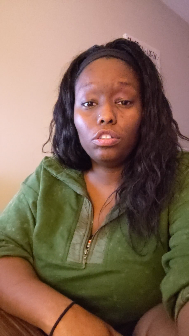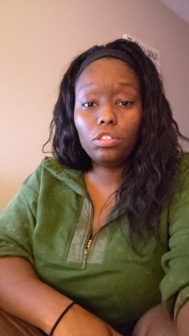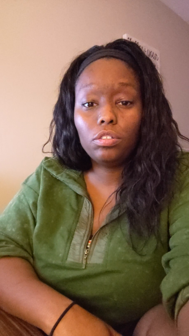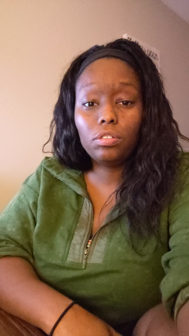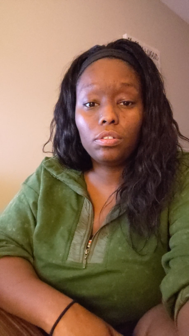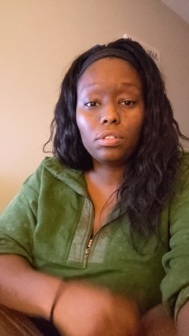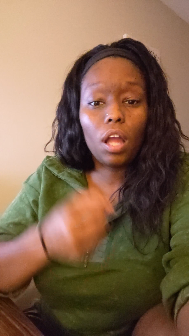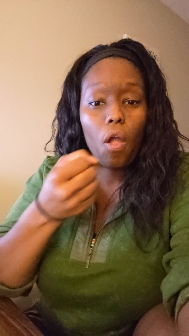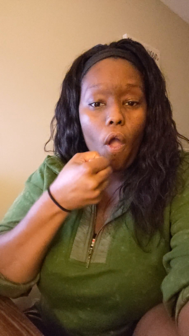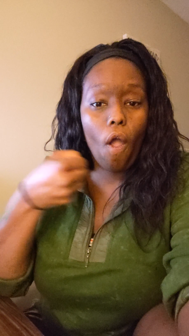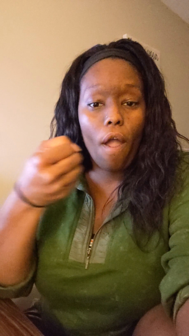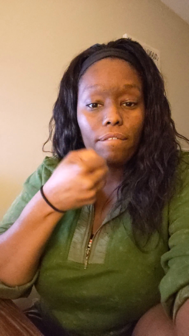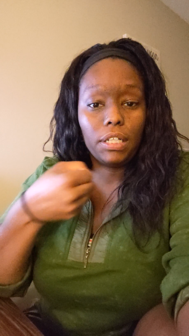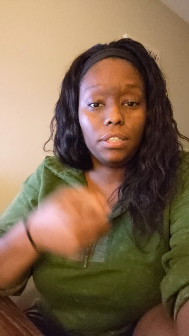coffee